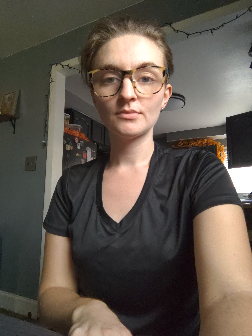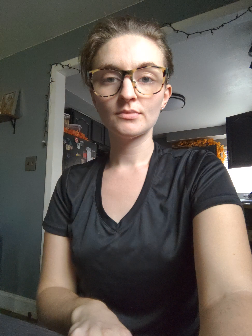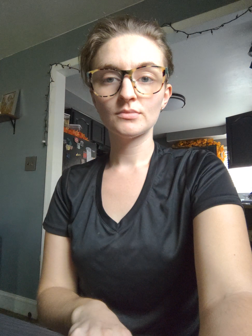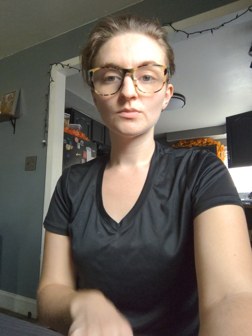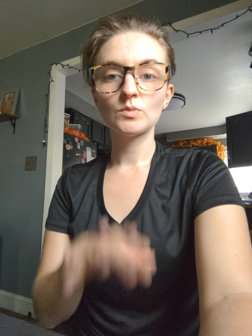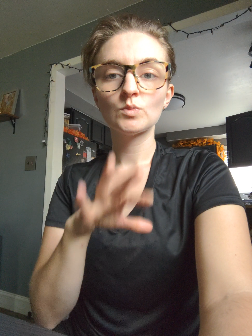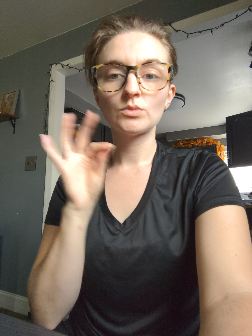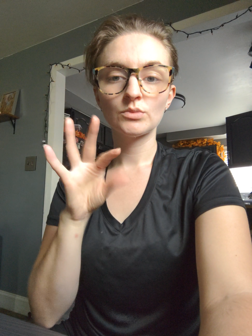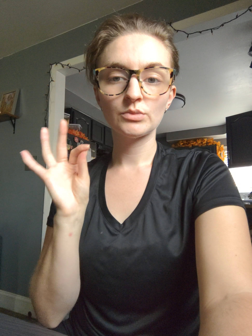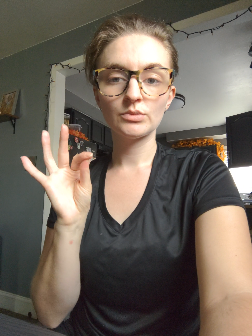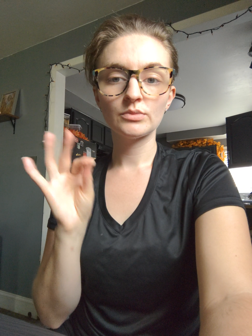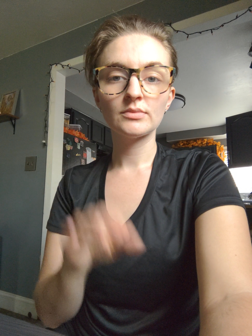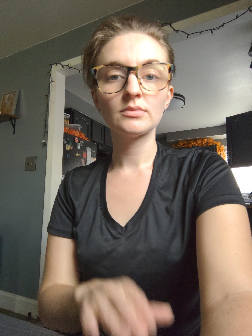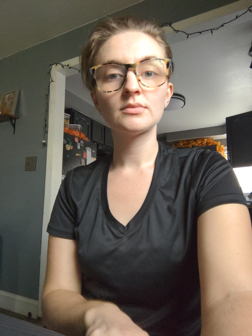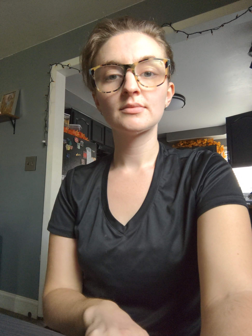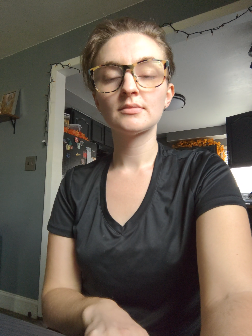choose